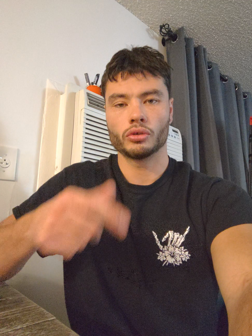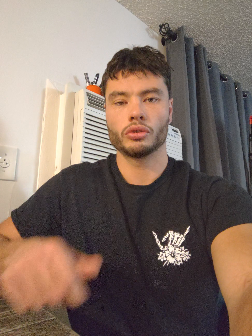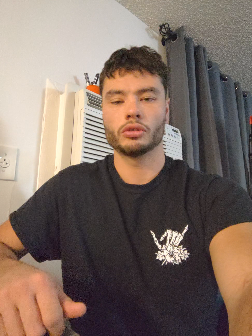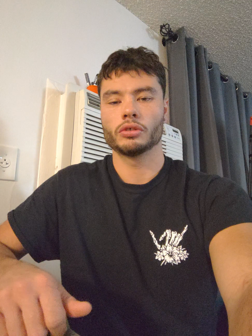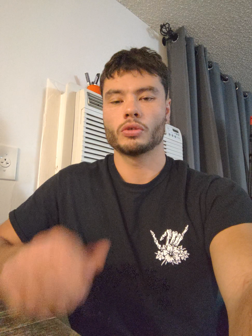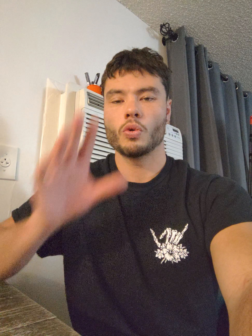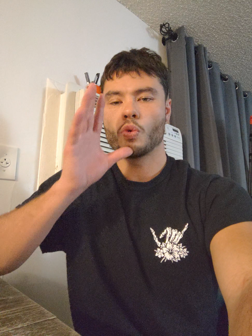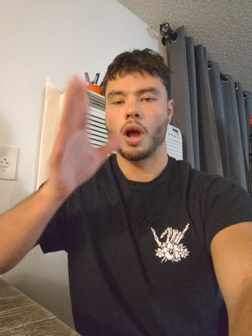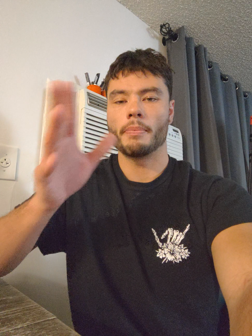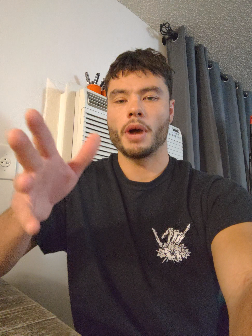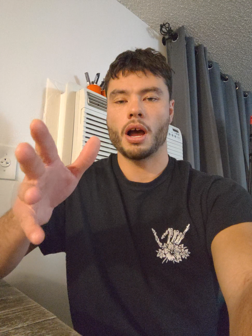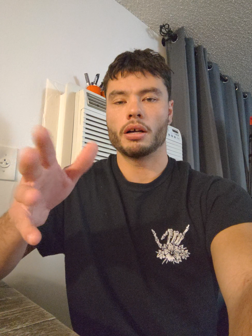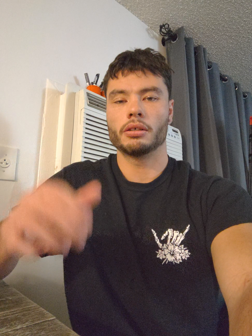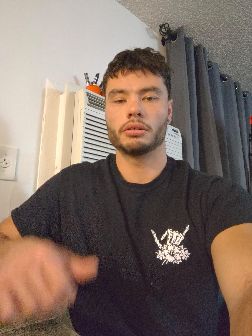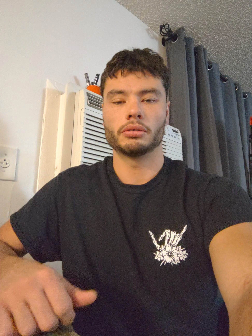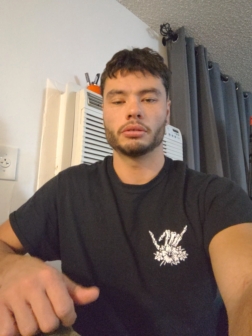grandma